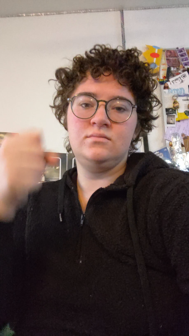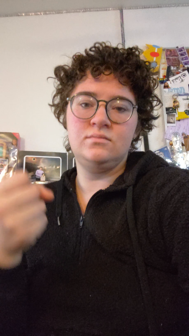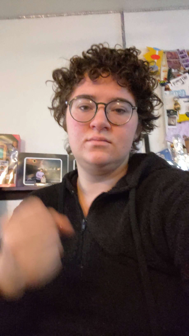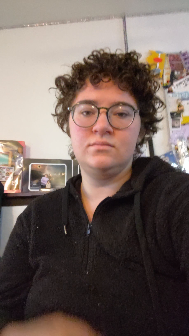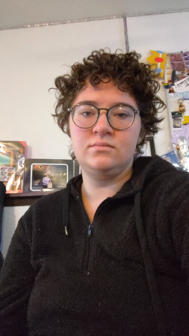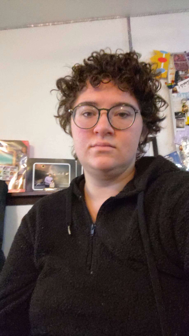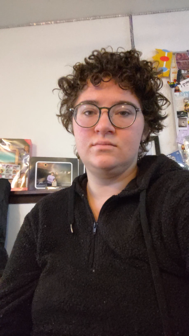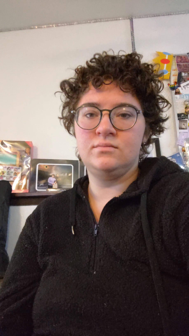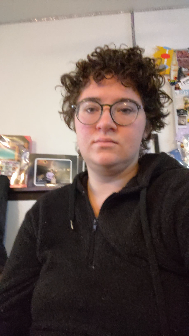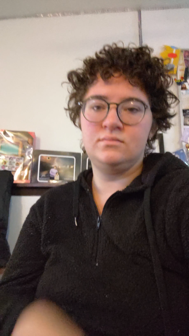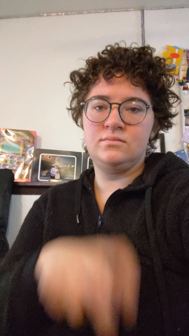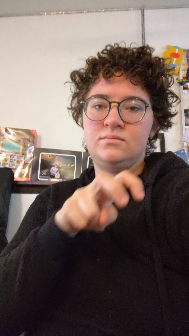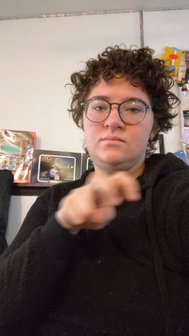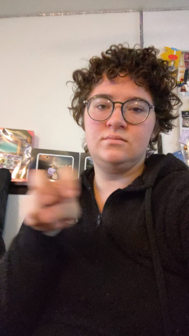bench